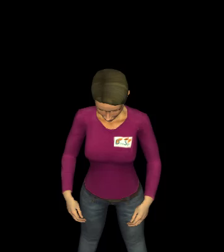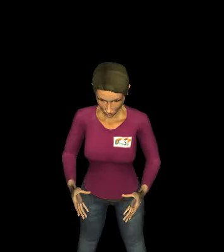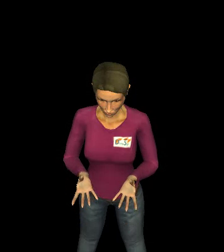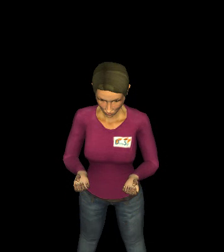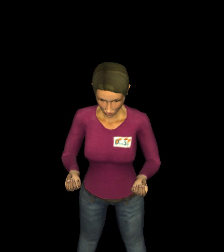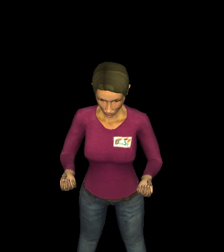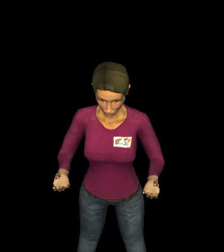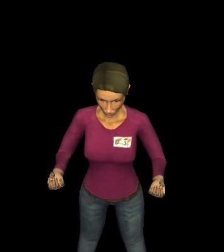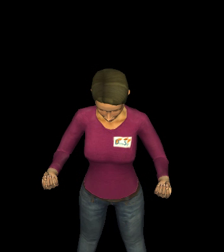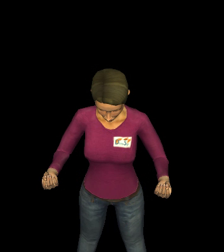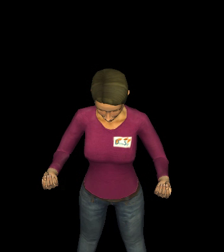كثيرا